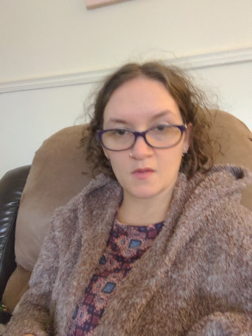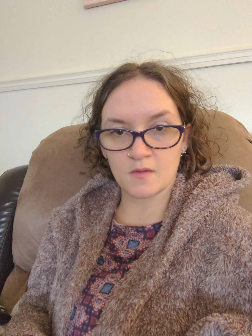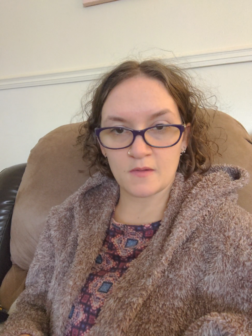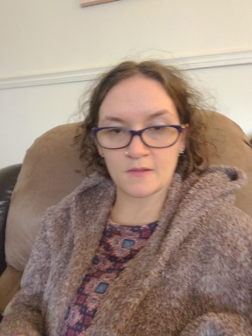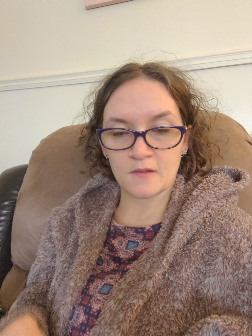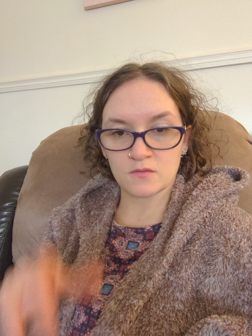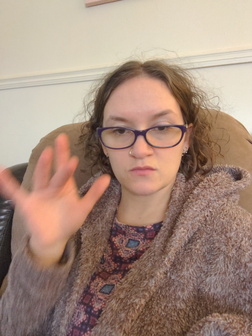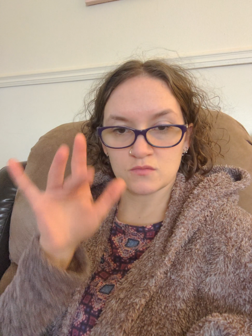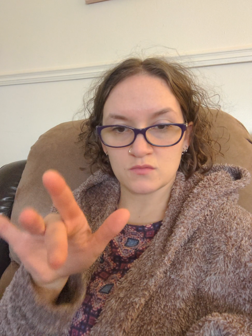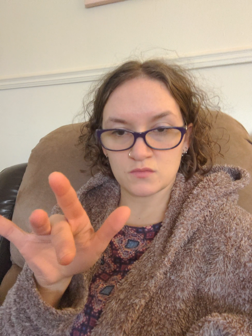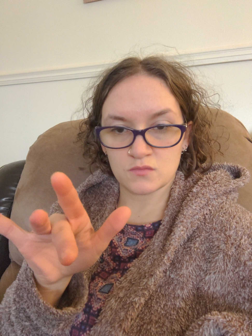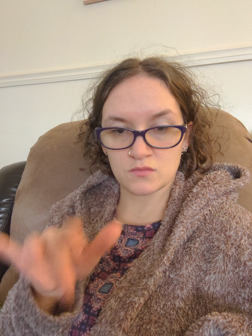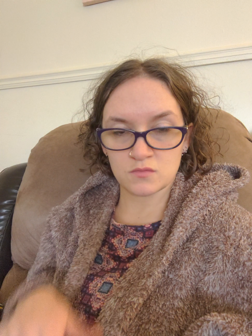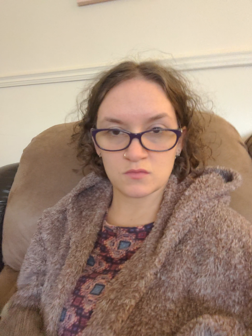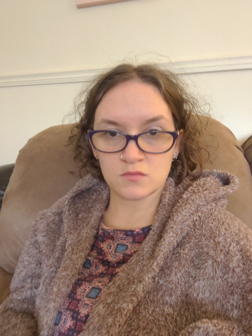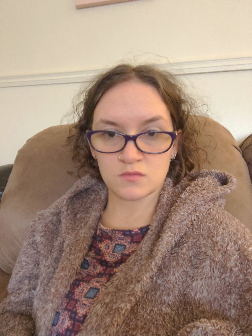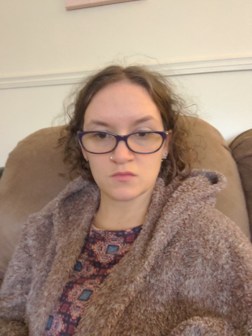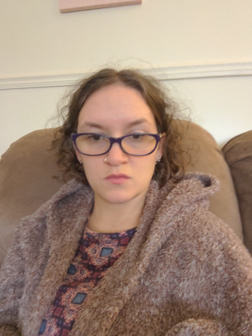touch